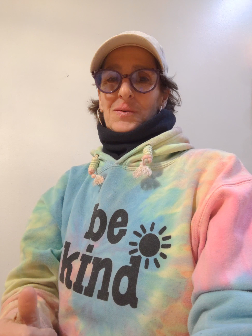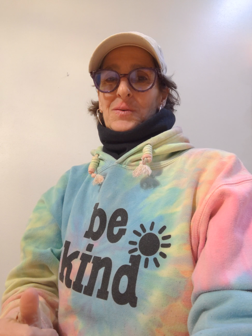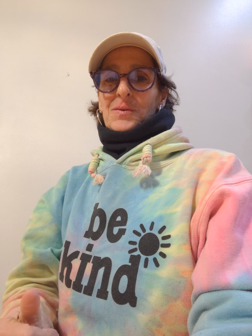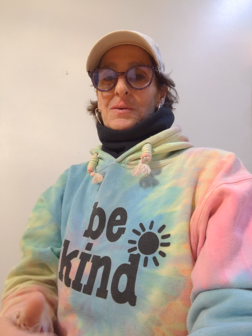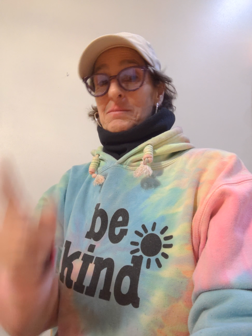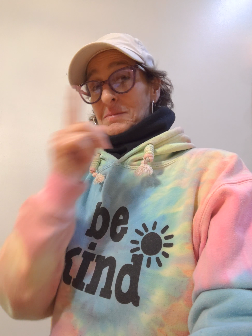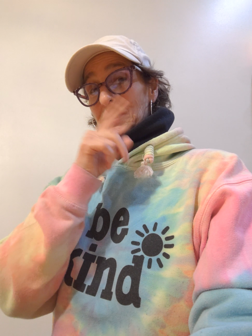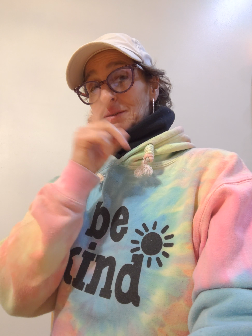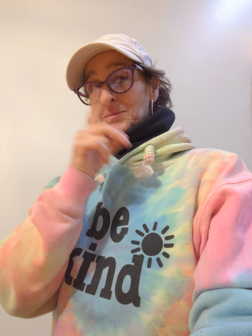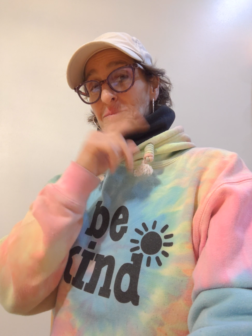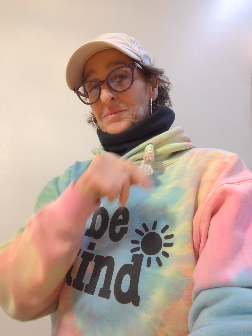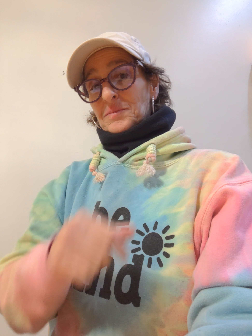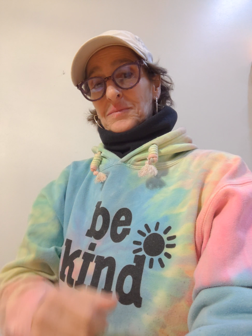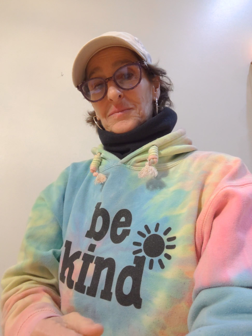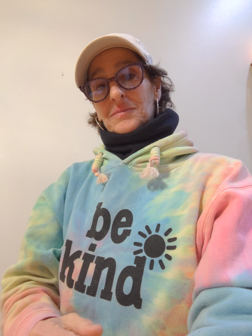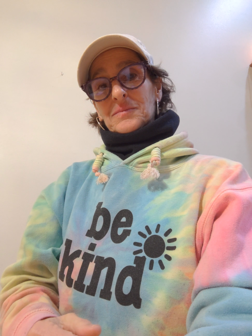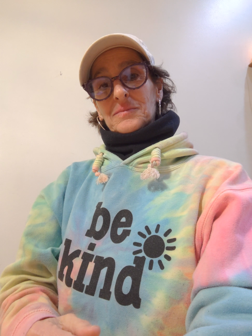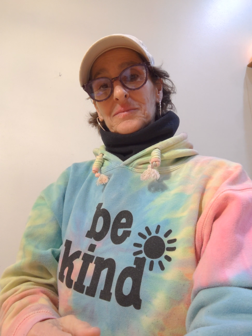mouse